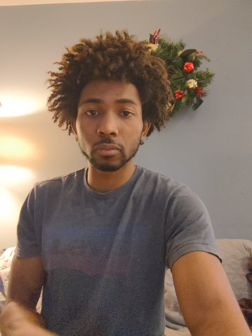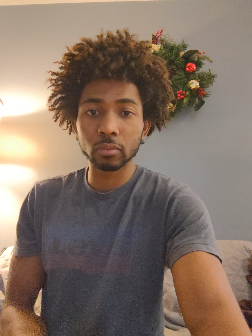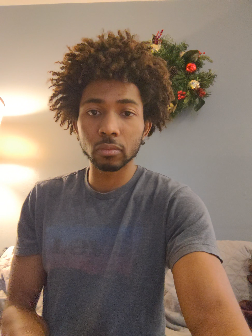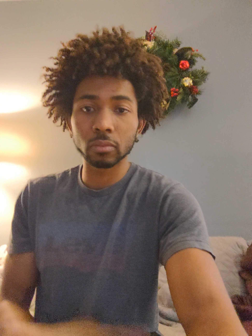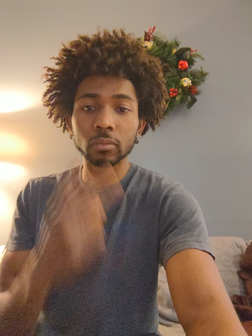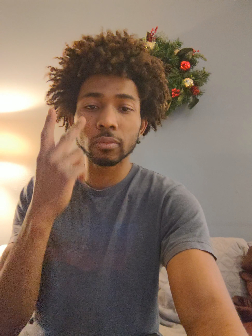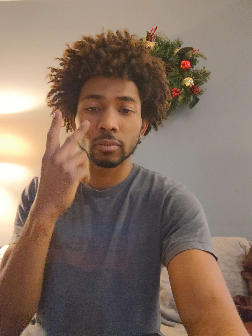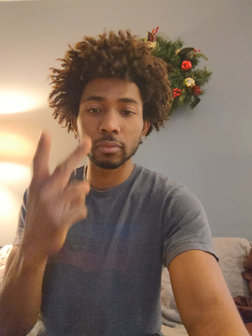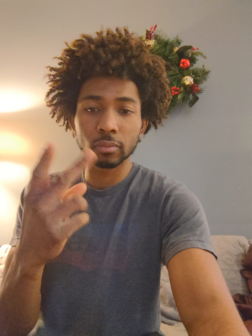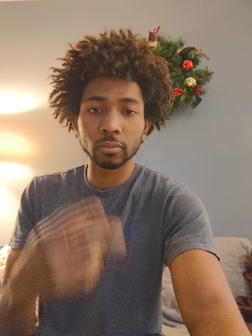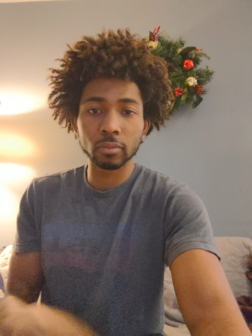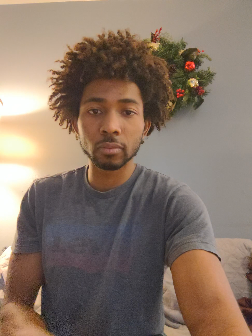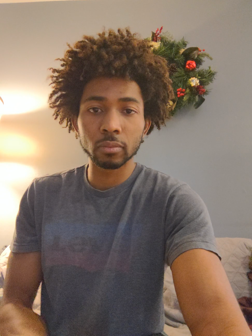see